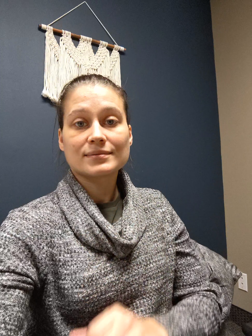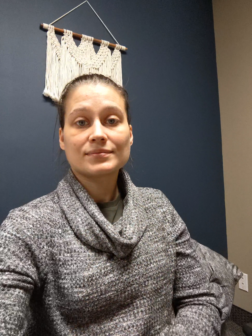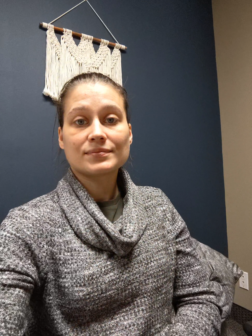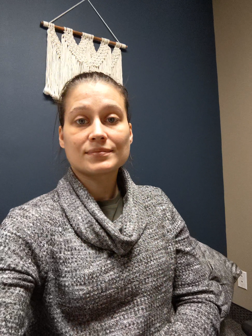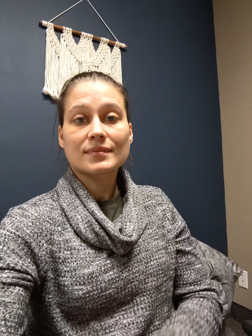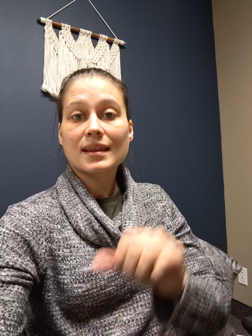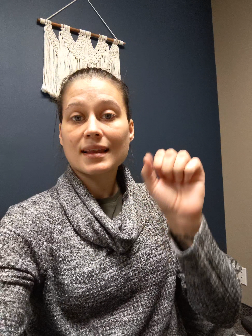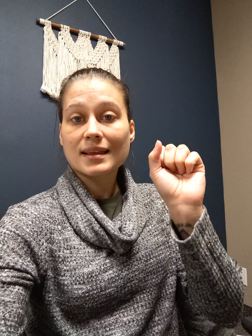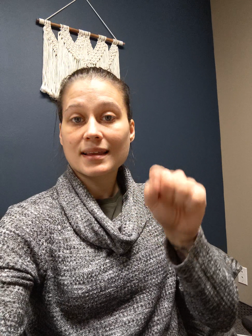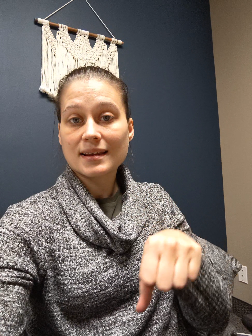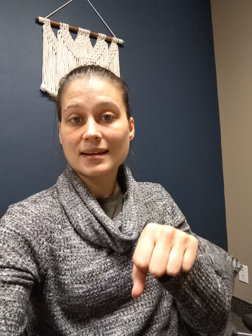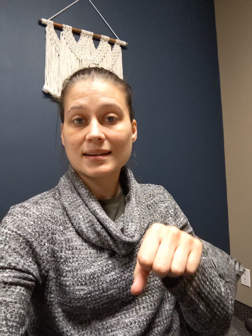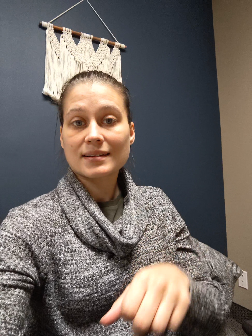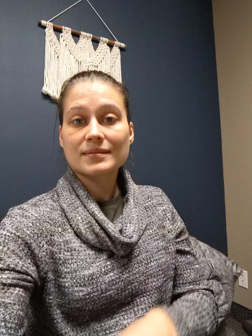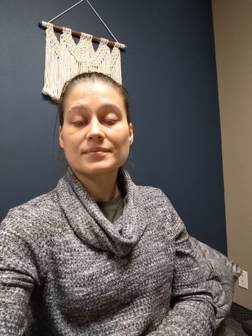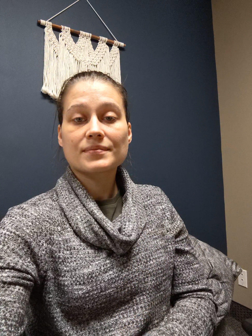can